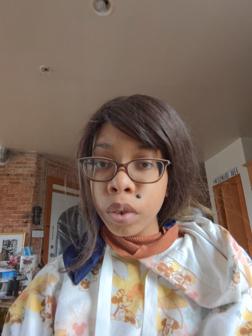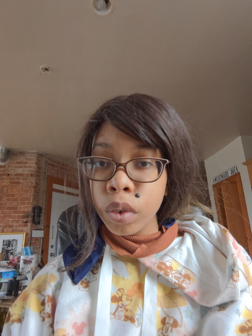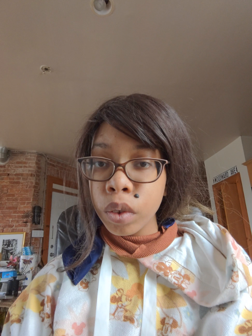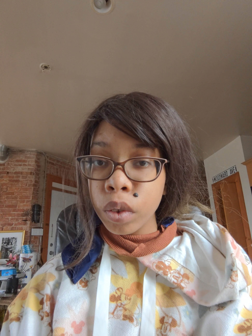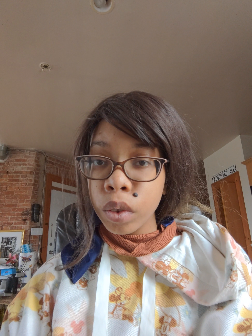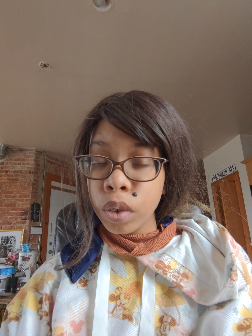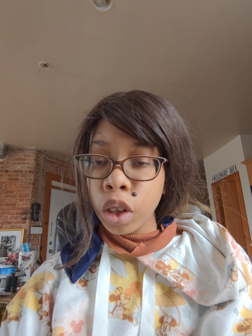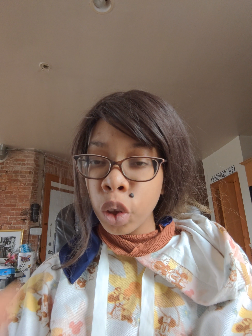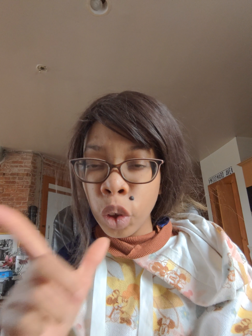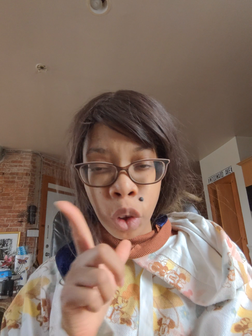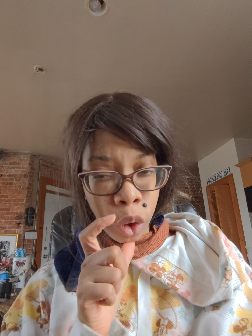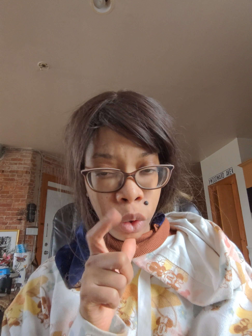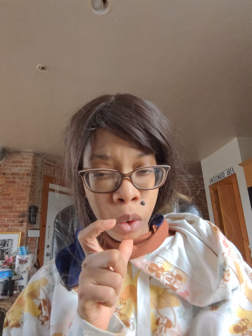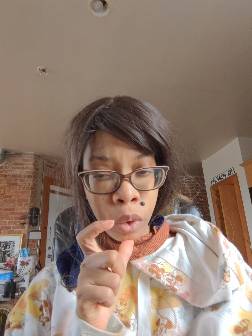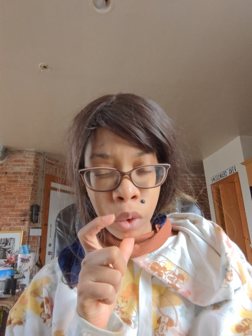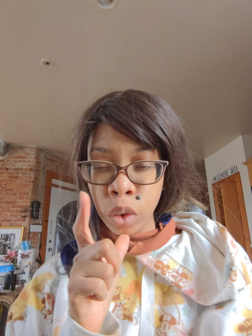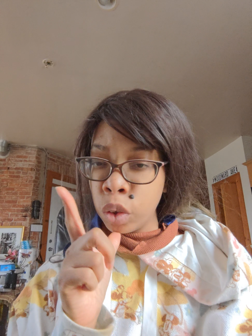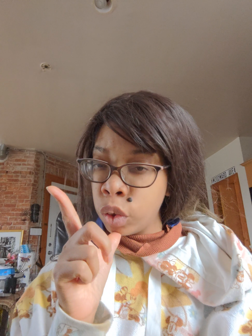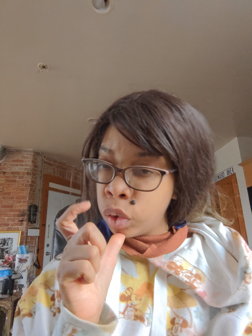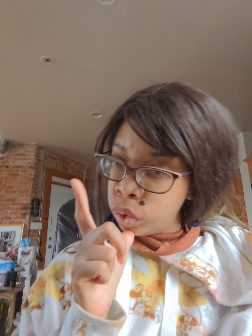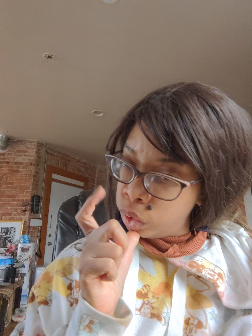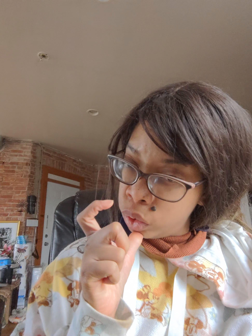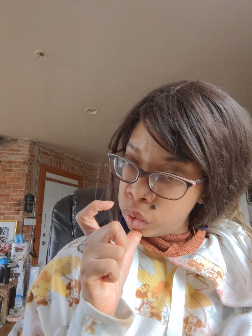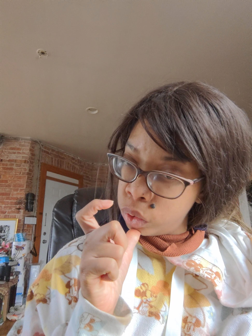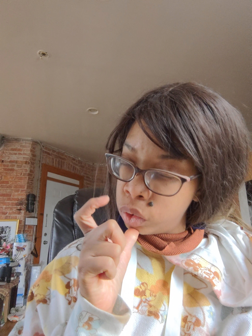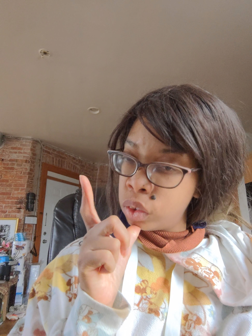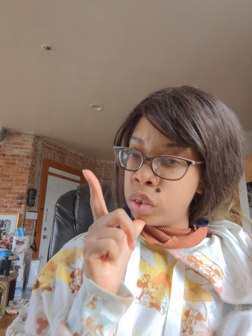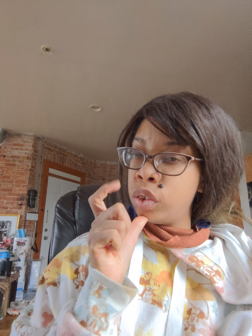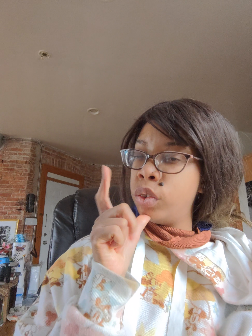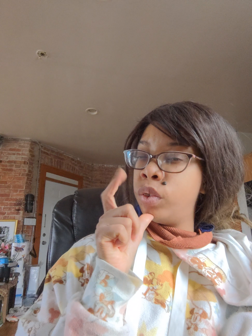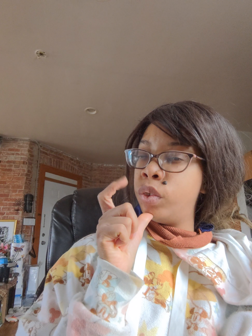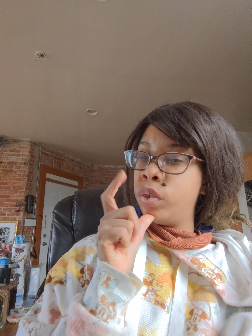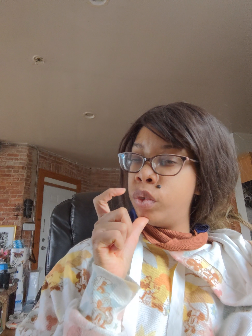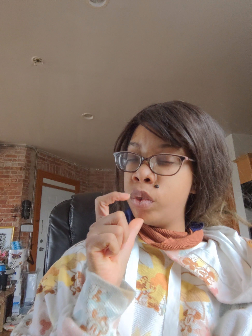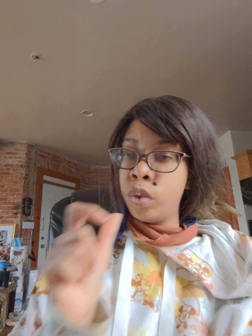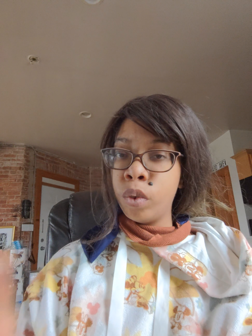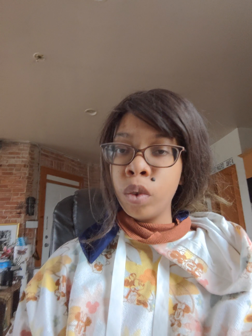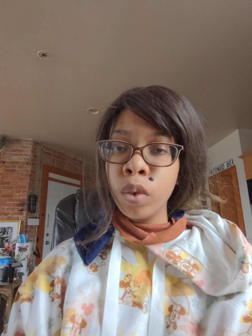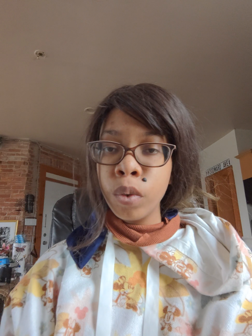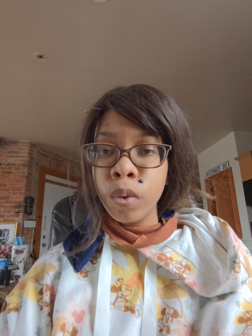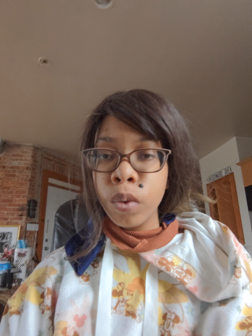who